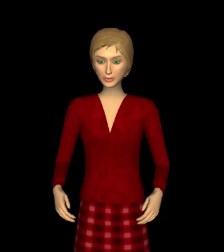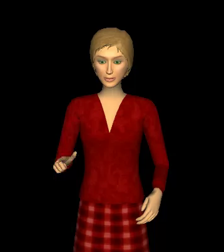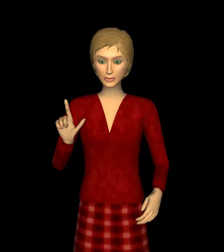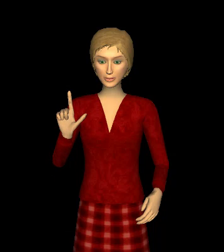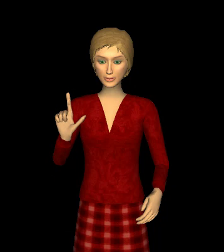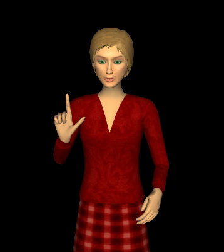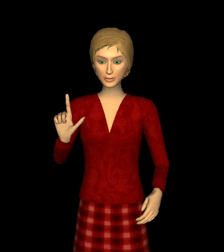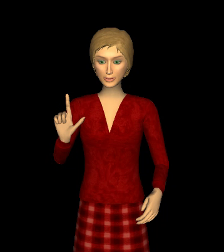2